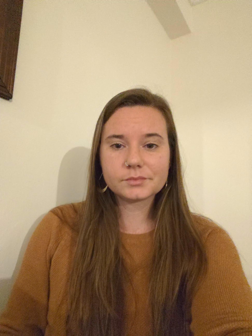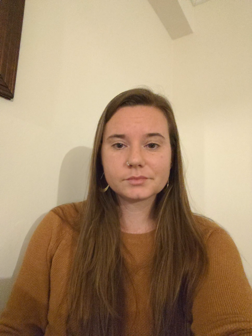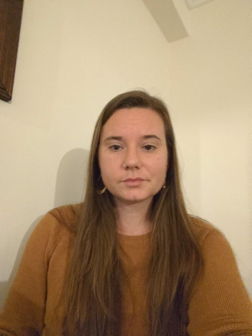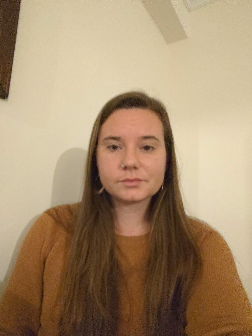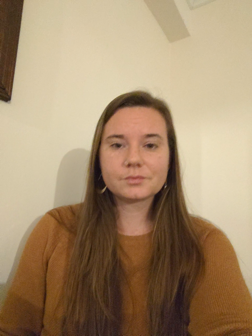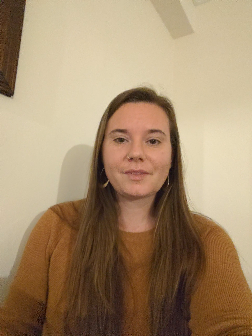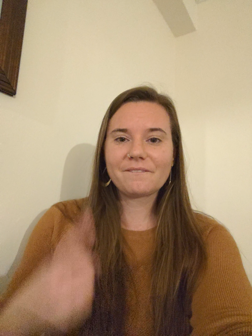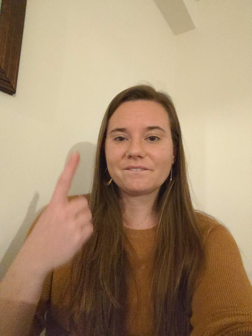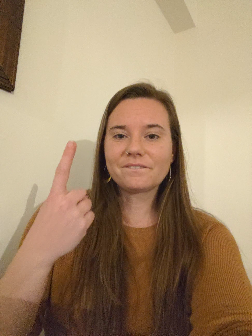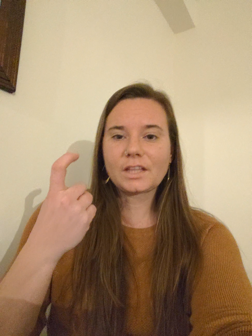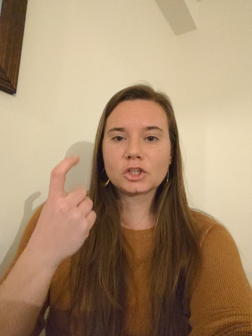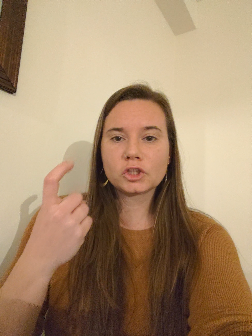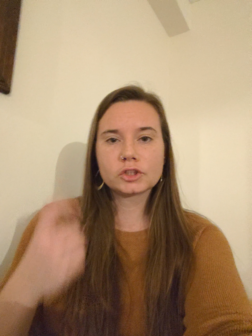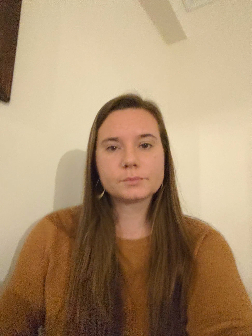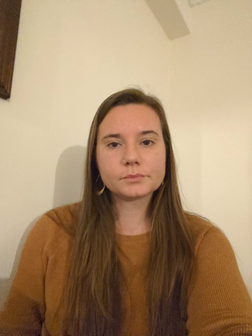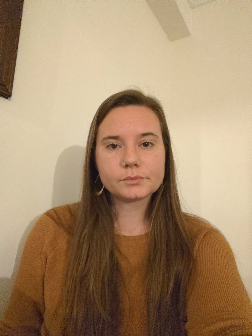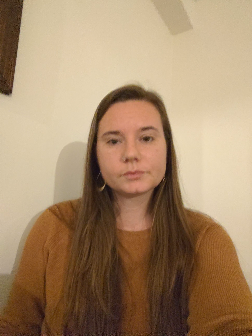finger